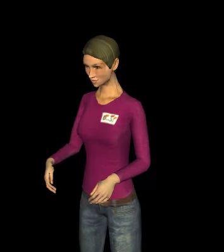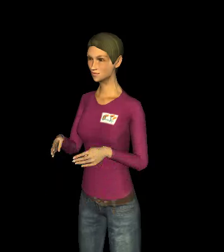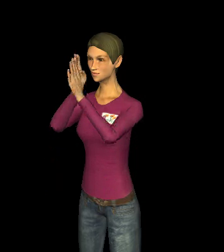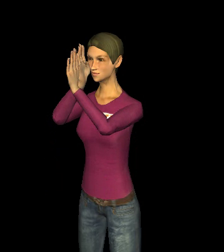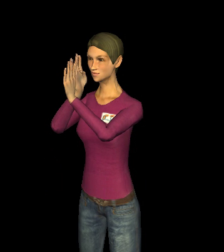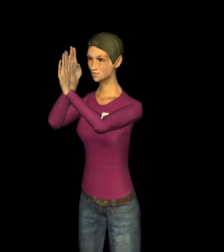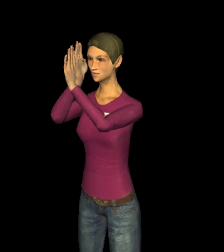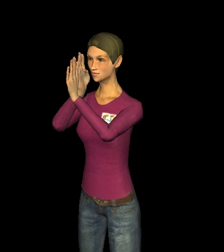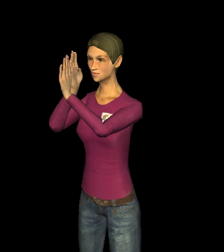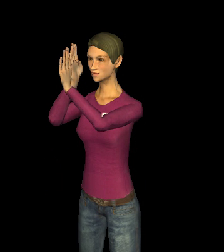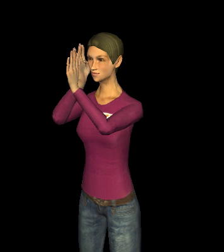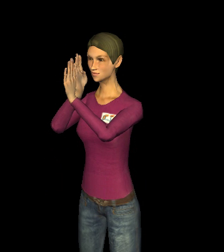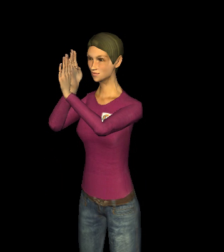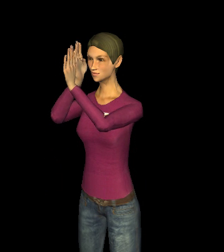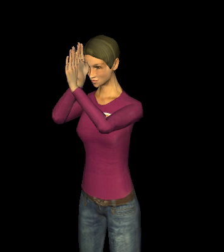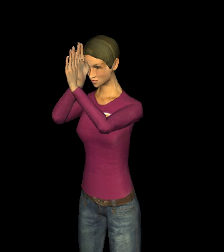يخفي